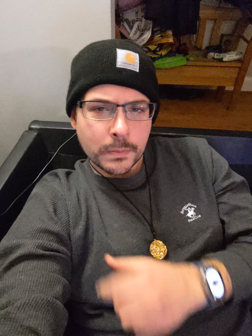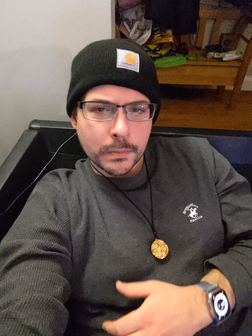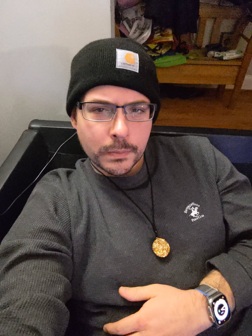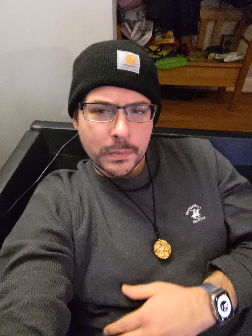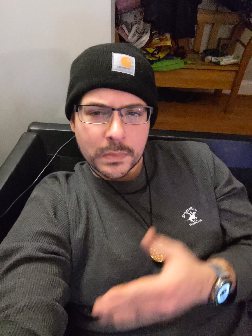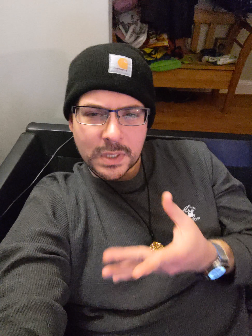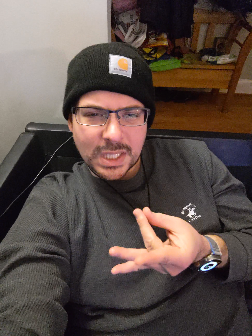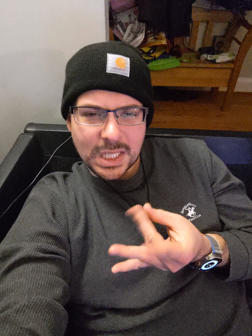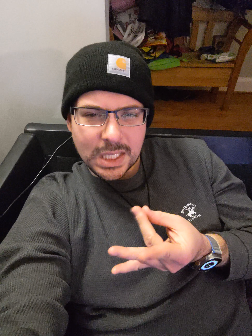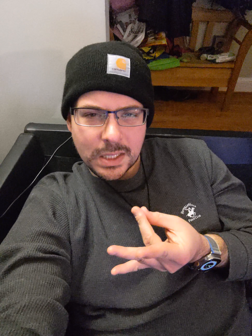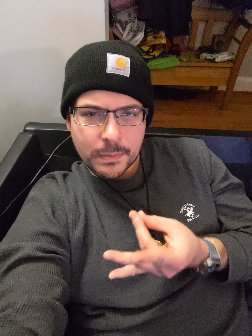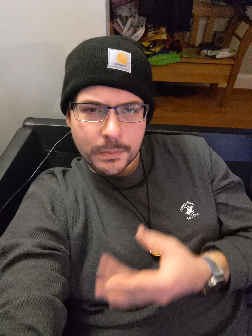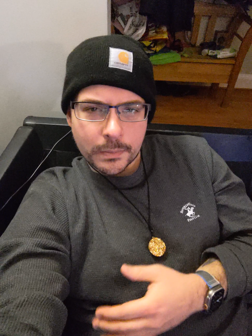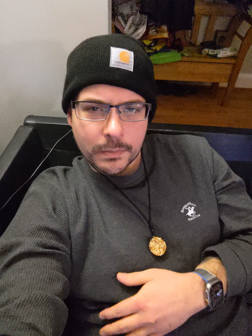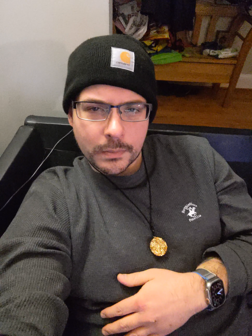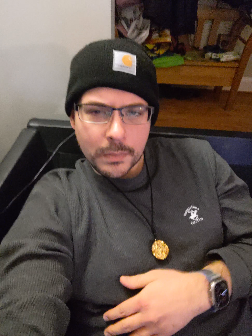sticky